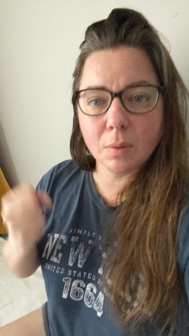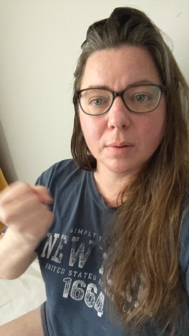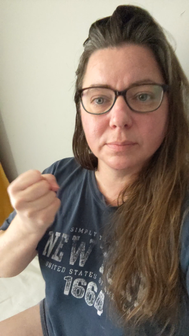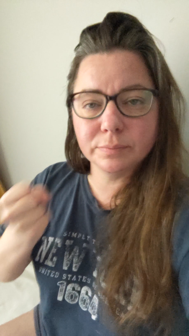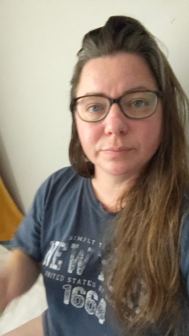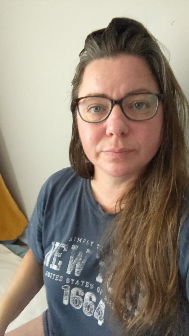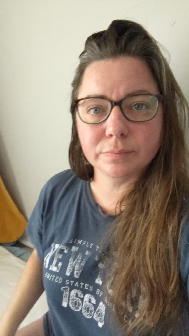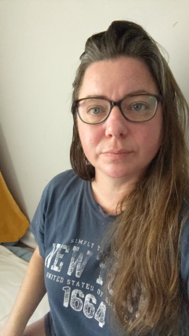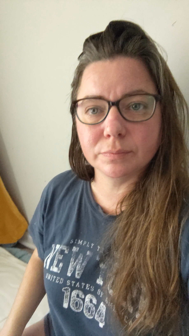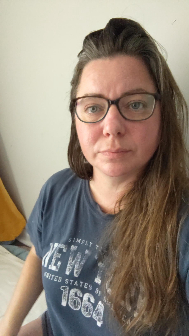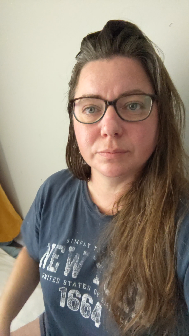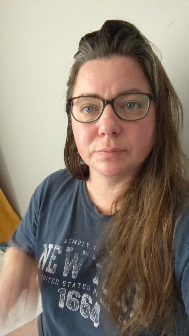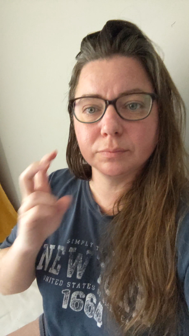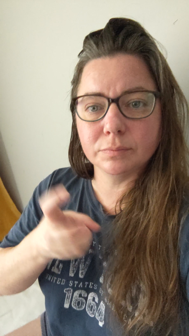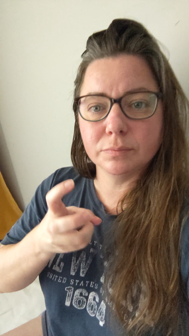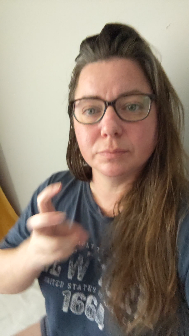hard